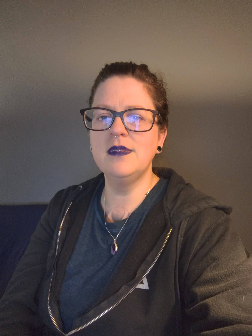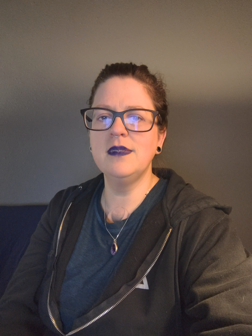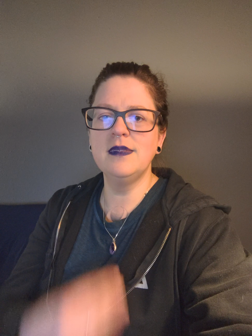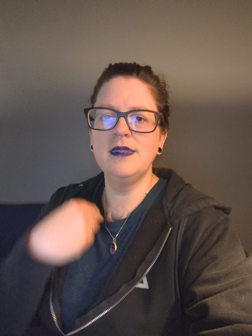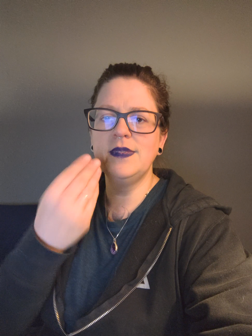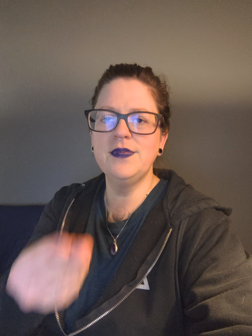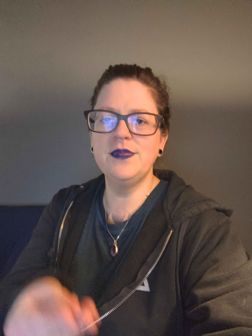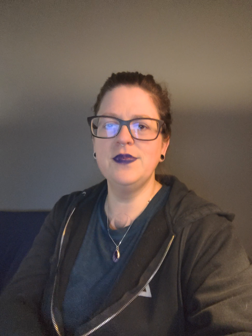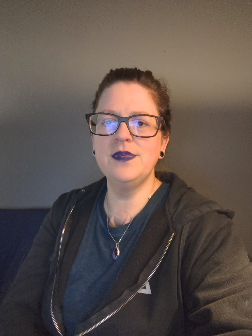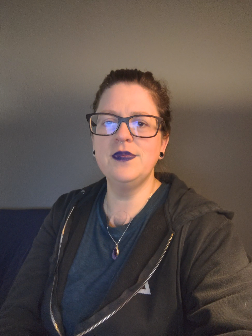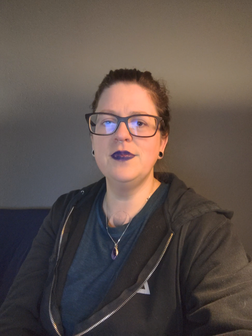give